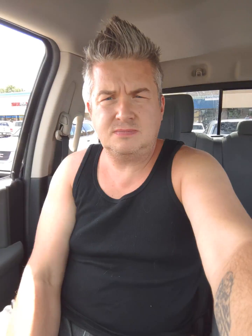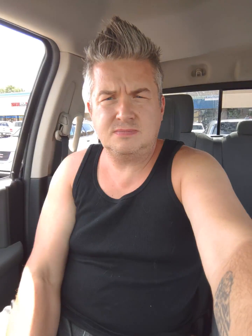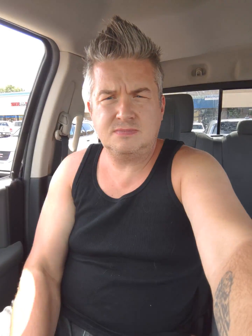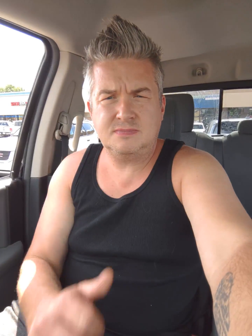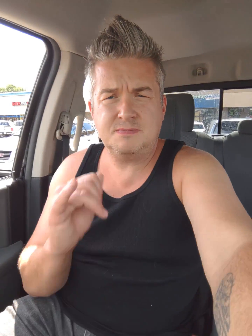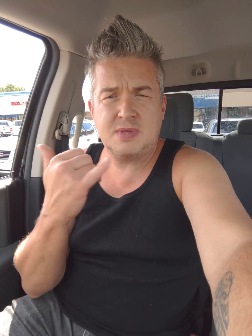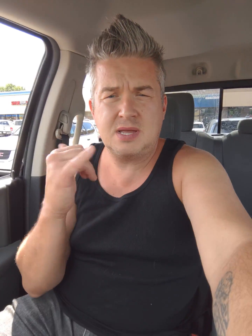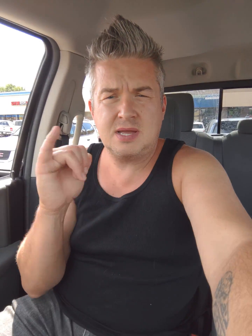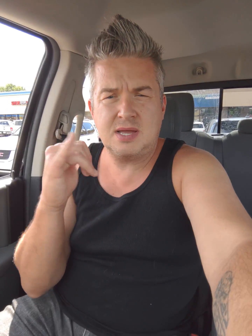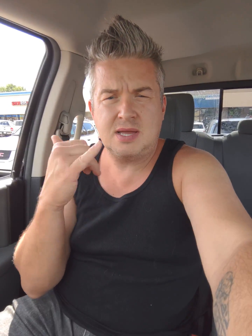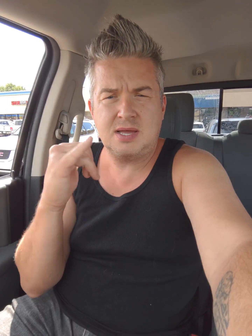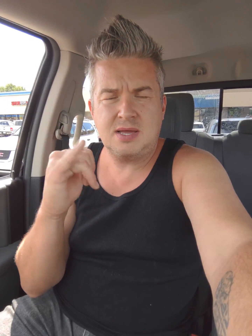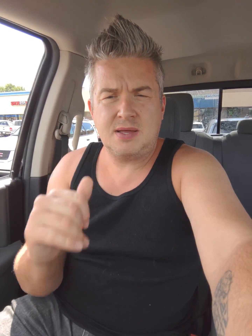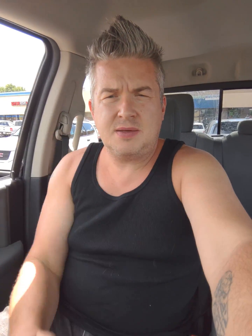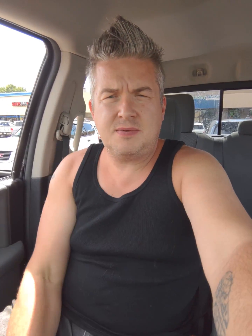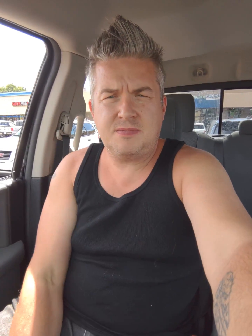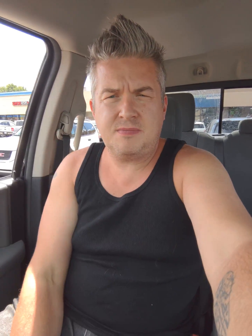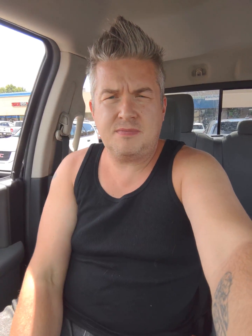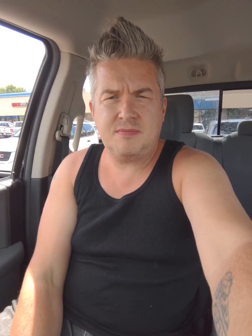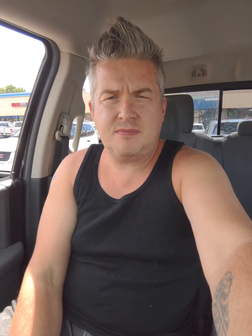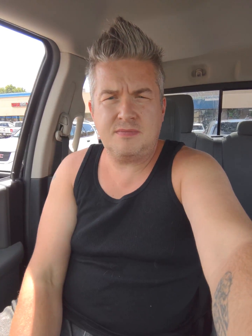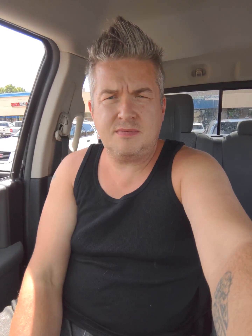party